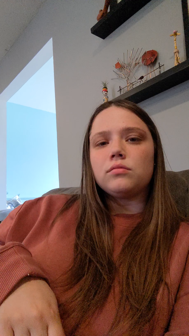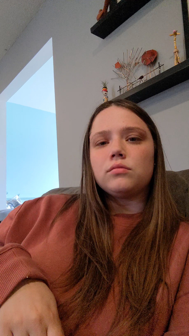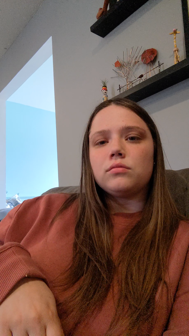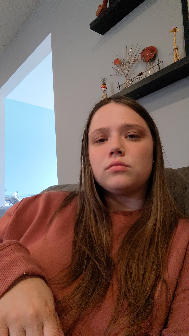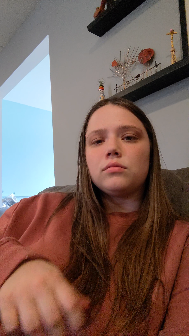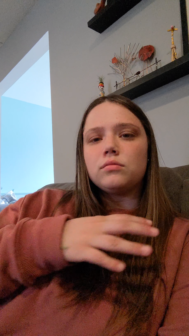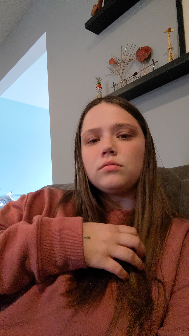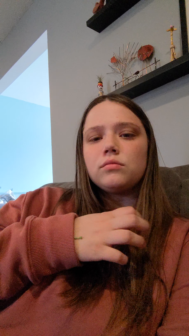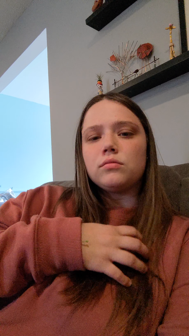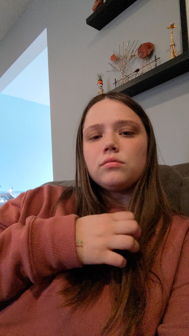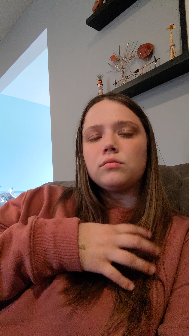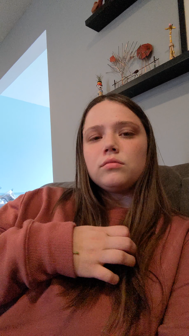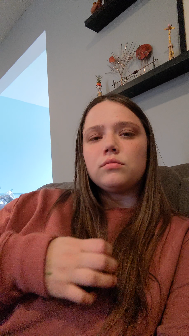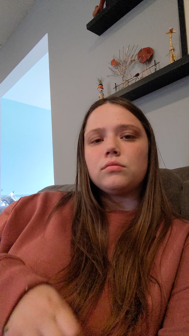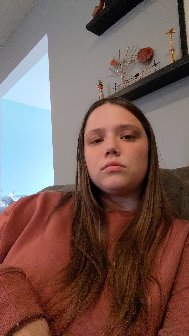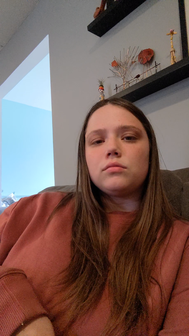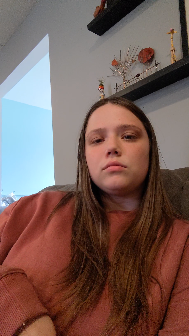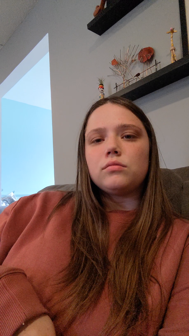bear